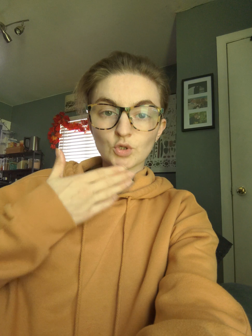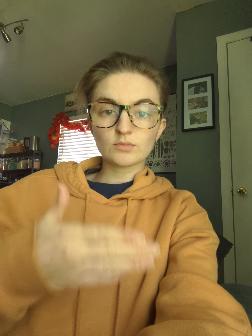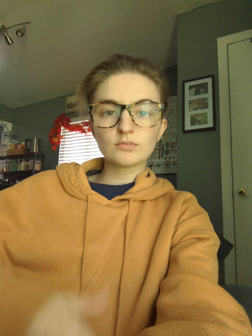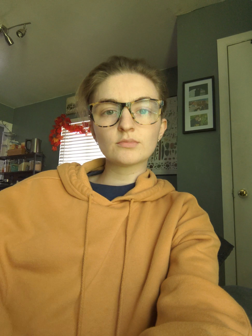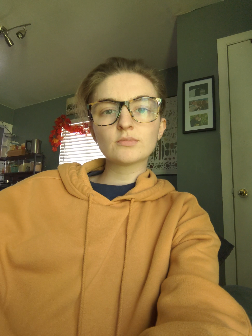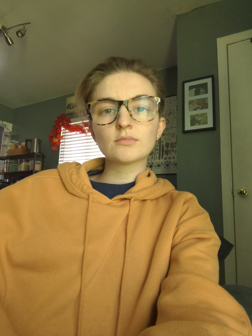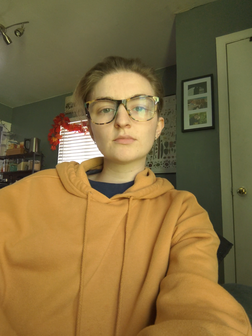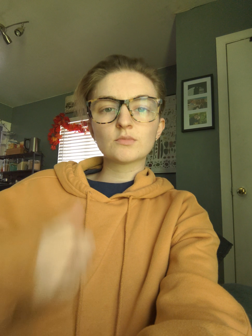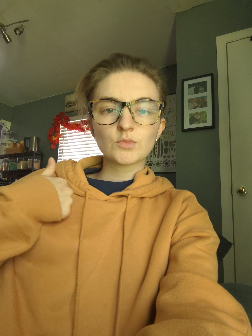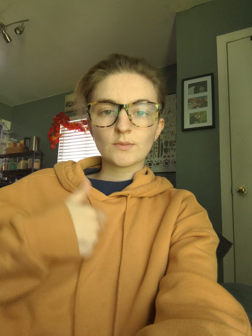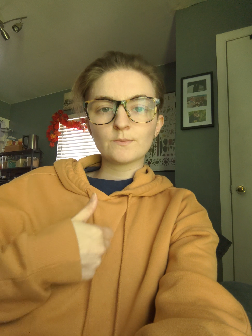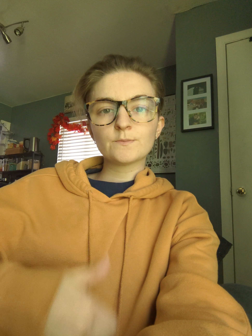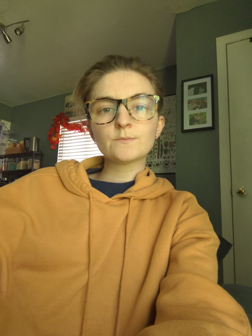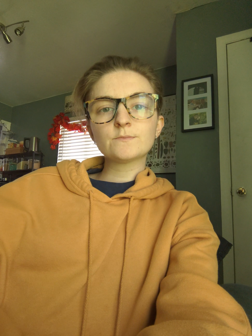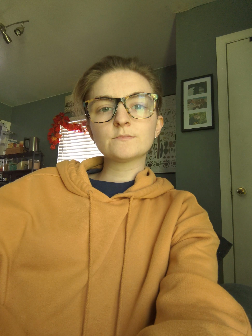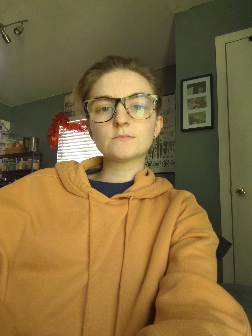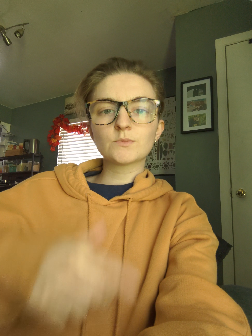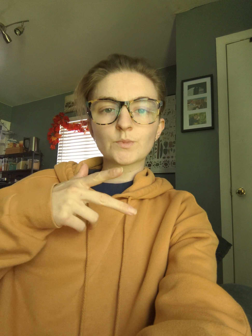coats